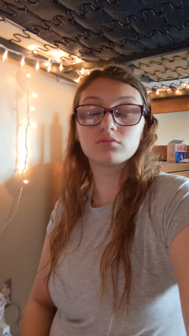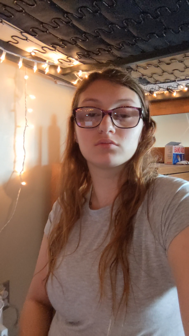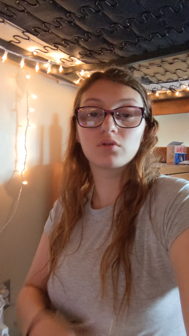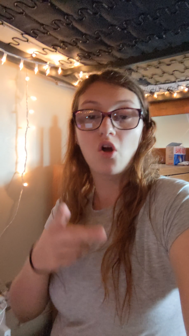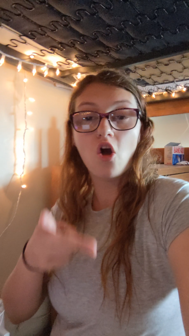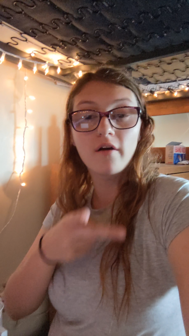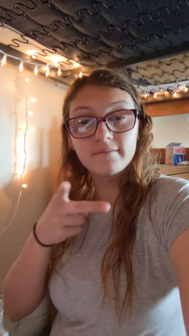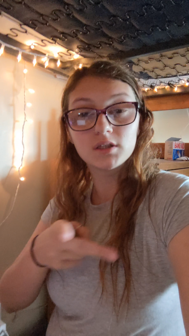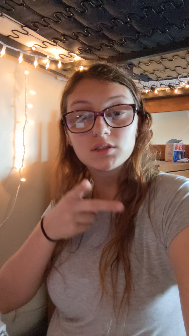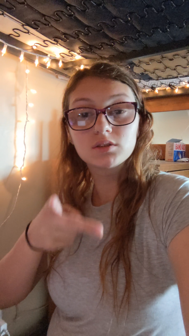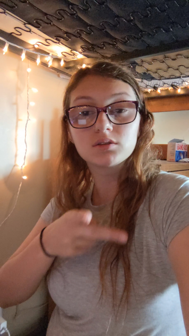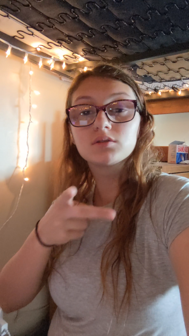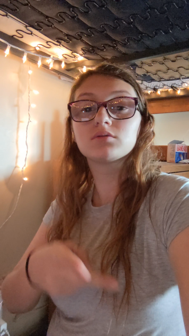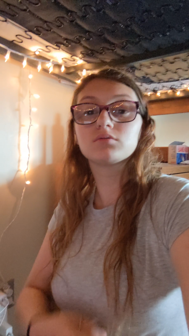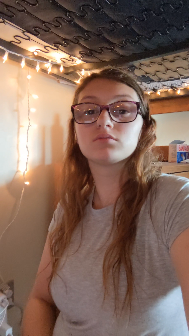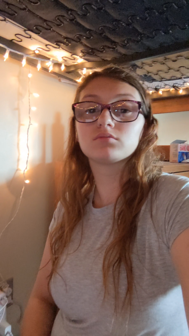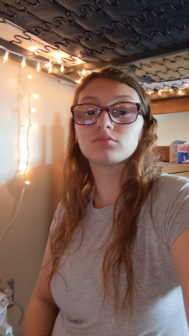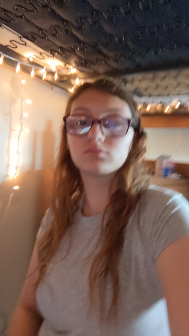careful